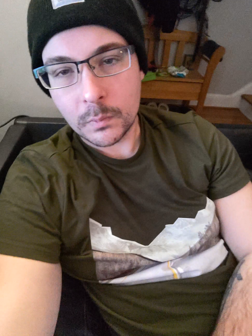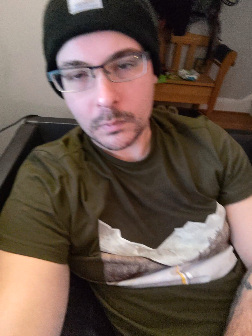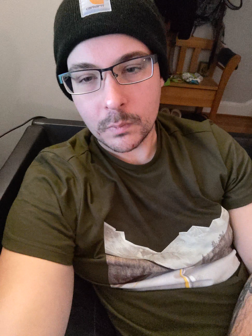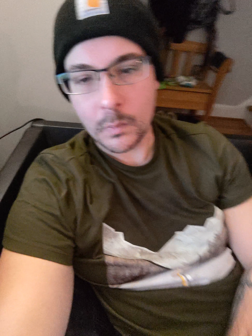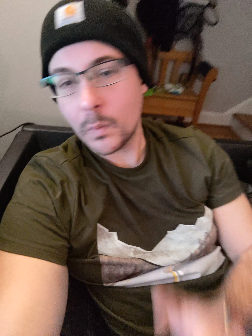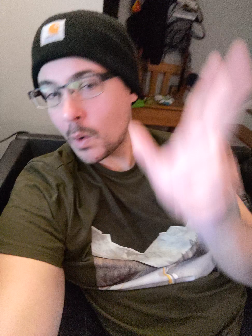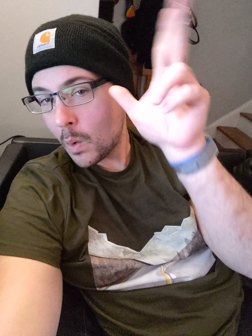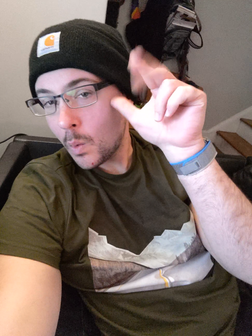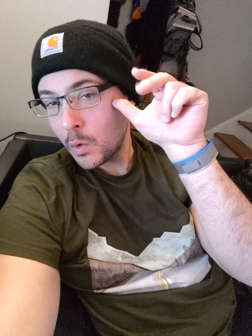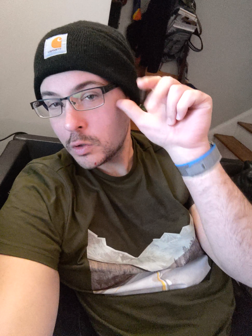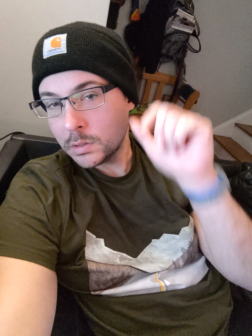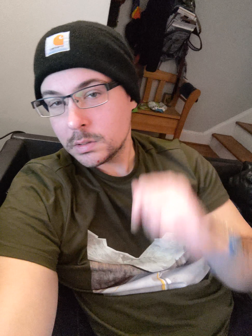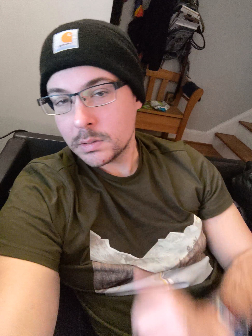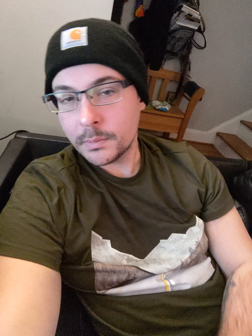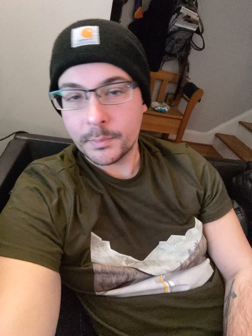horse